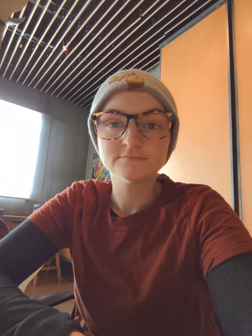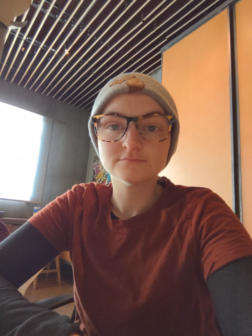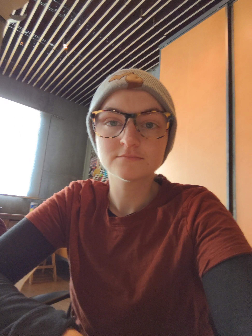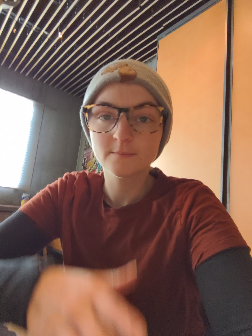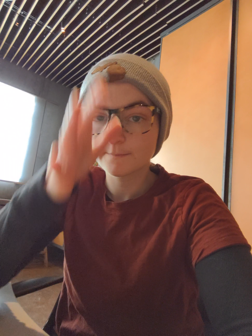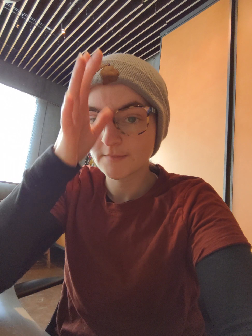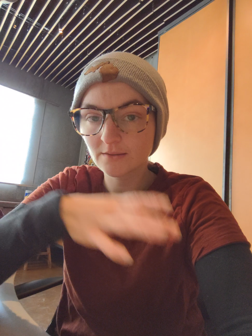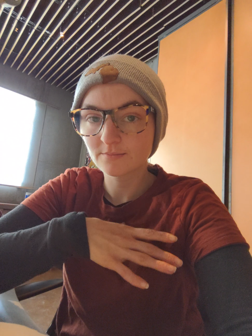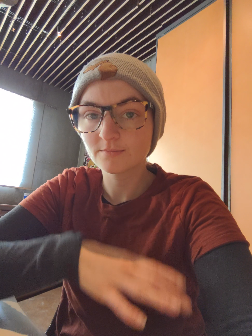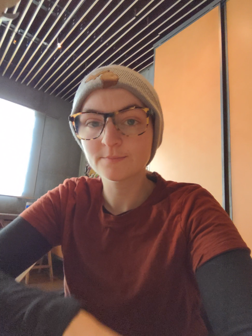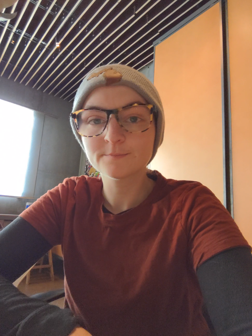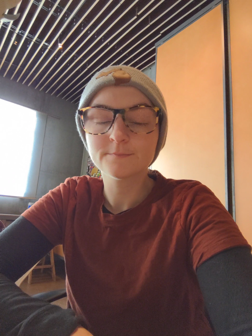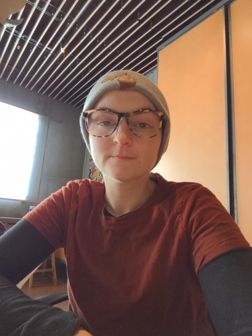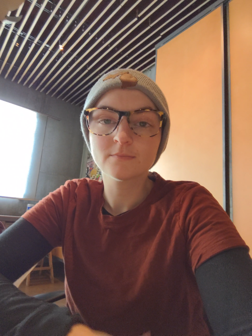man